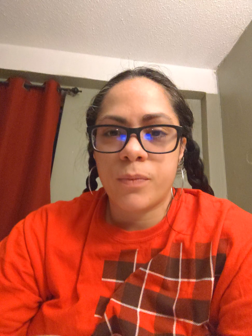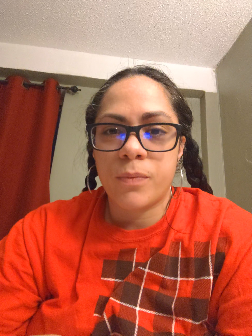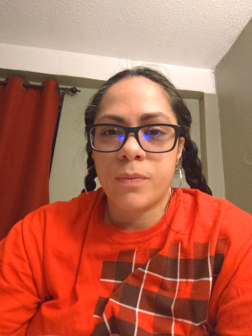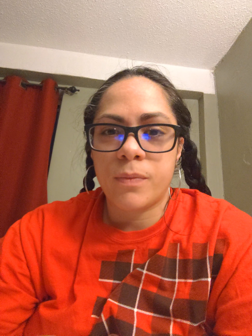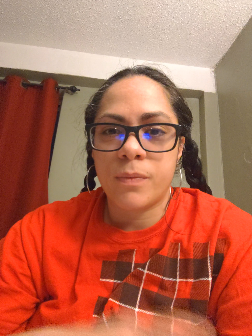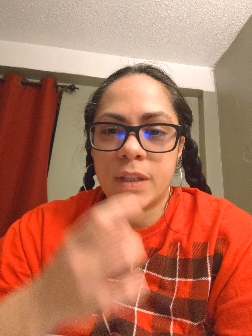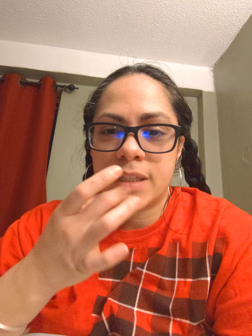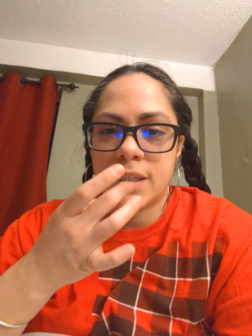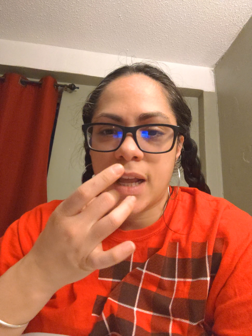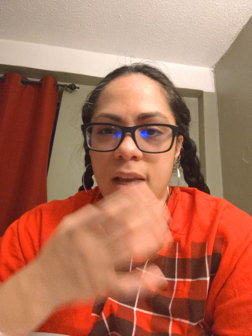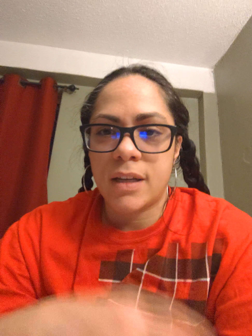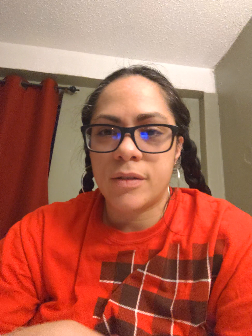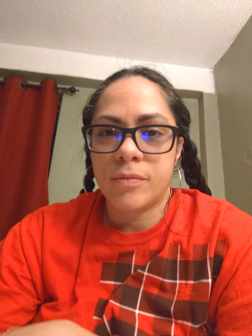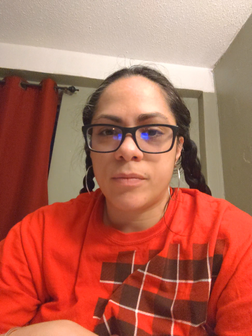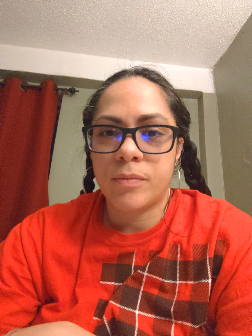snack